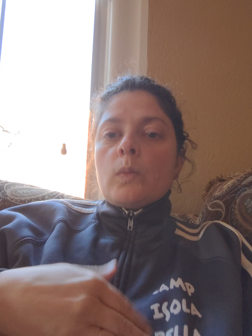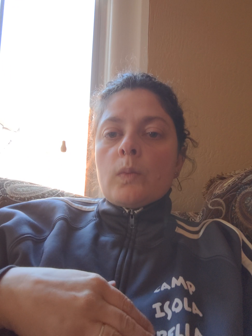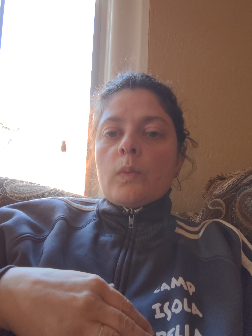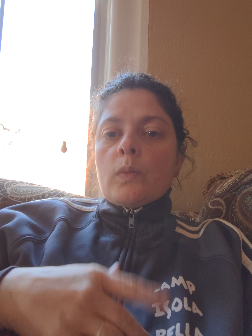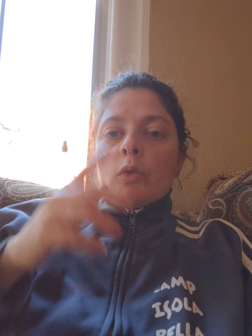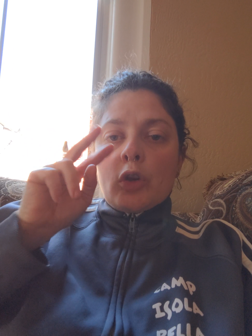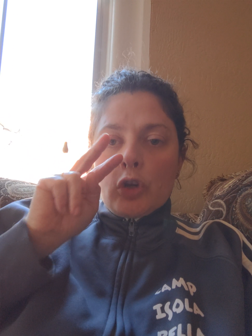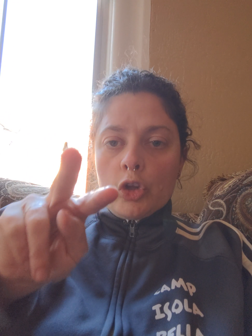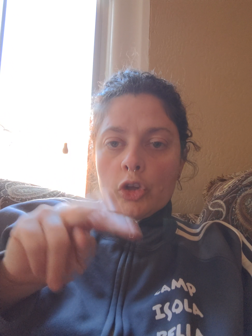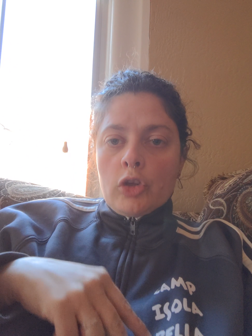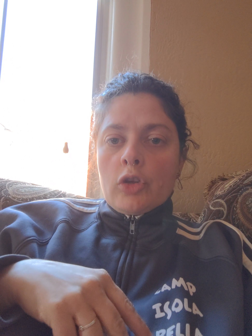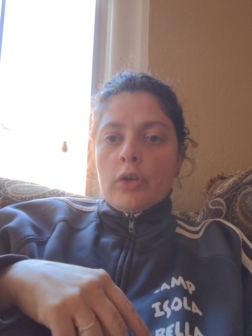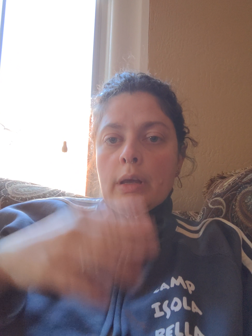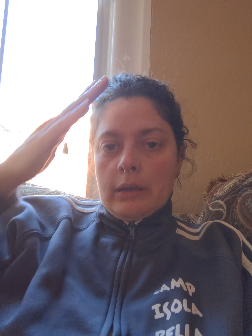look